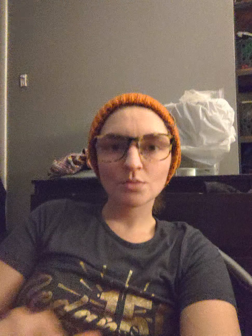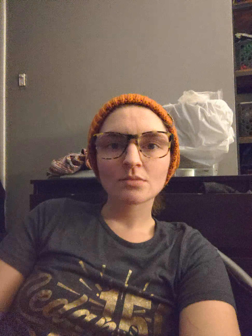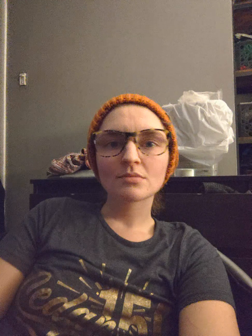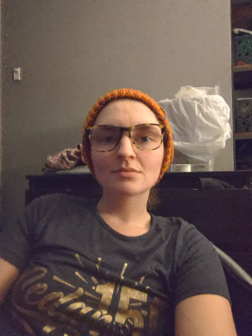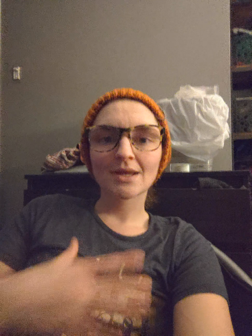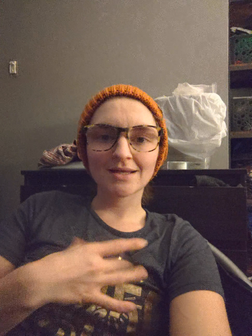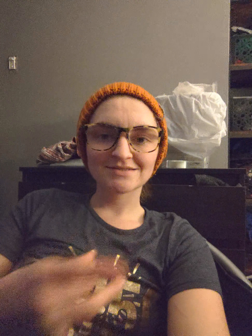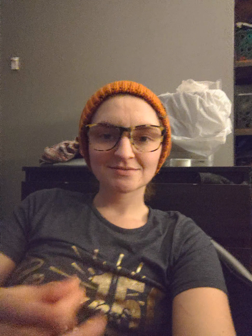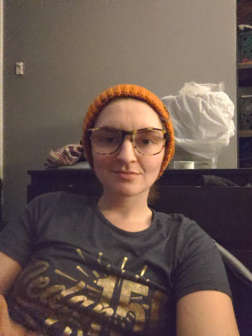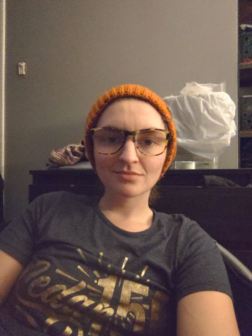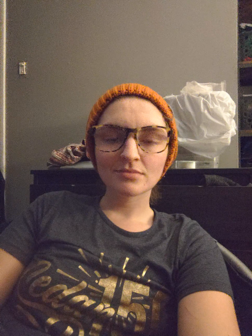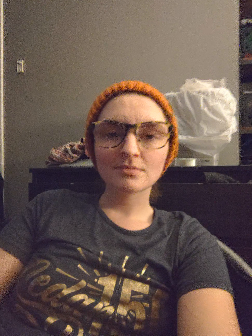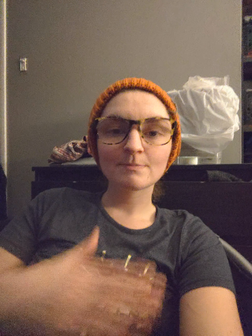like